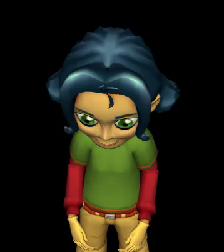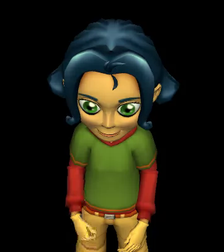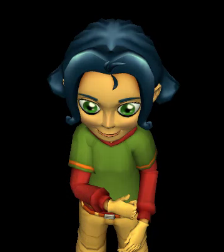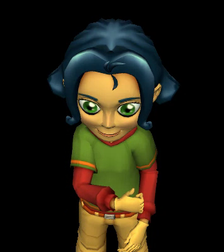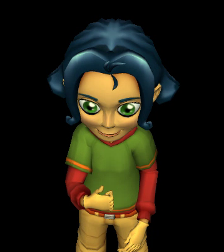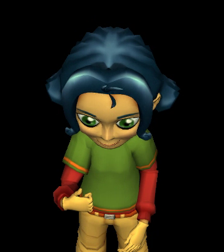وحيد